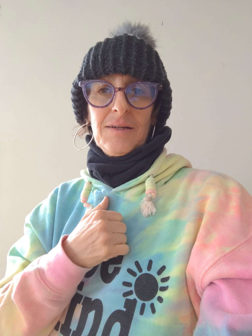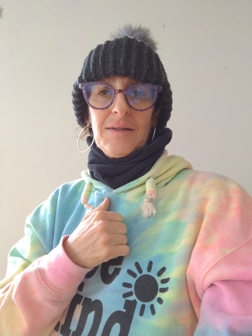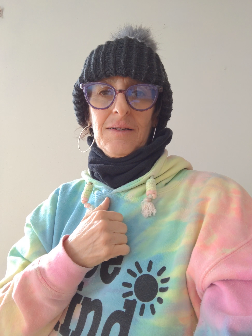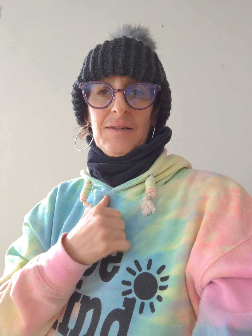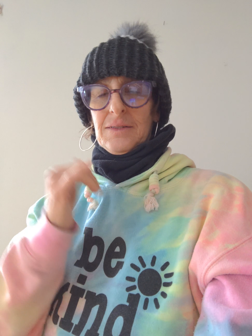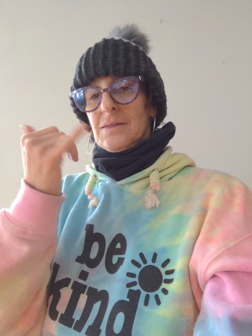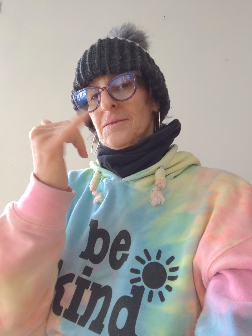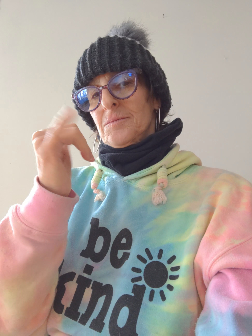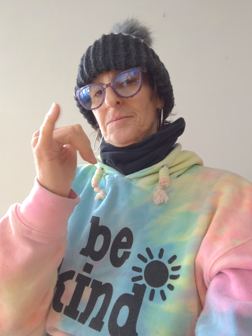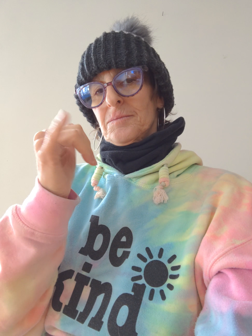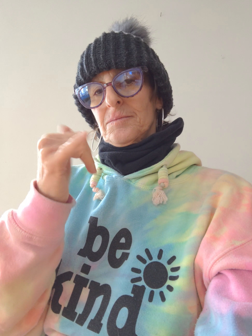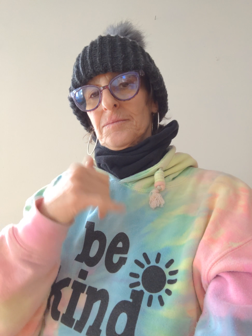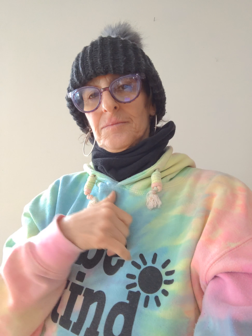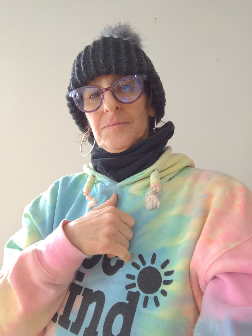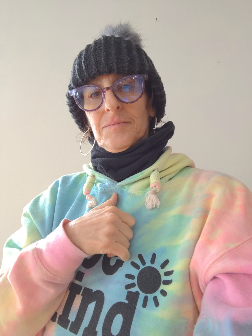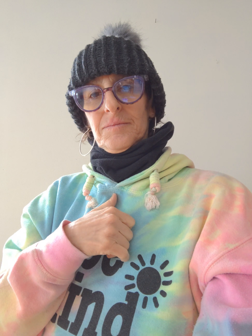yellow